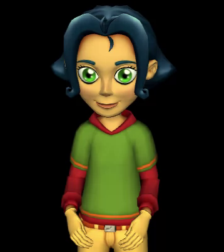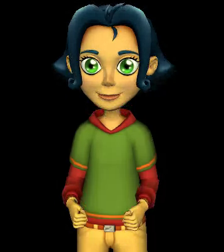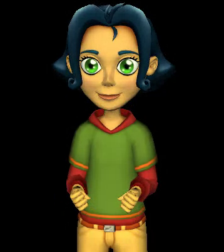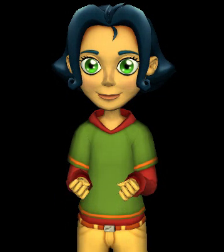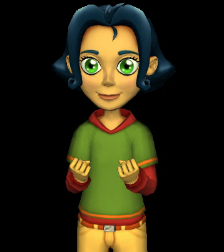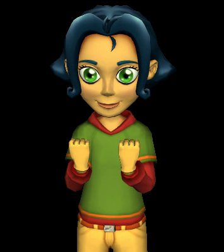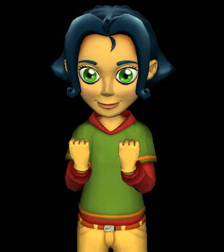قوي